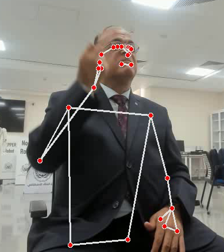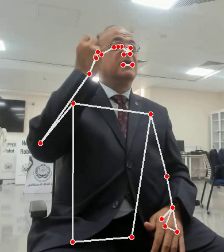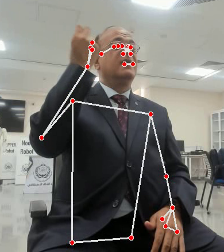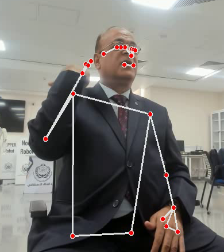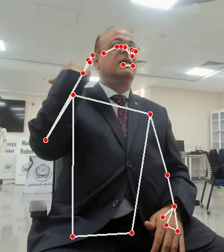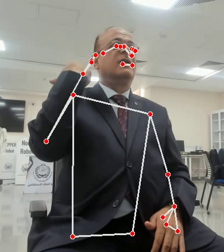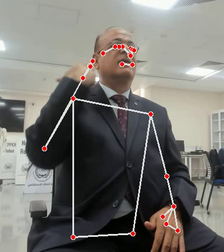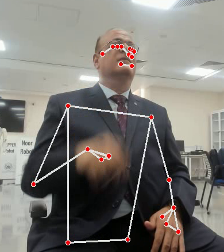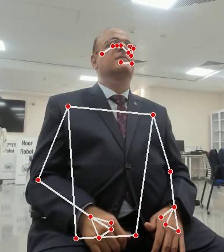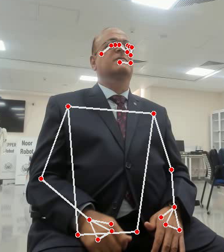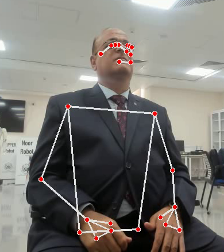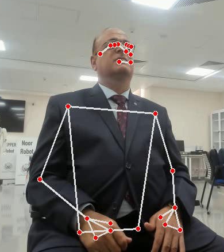ermy wra dhrk